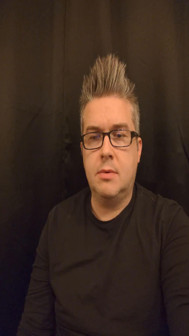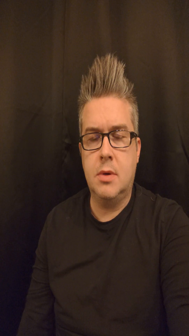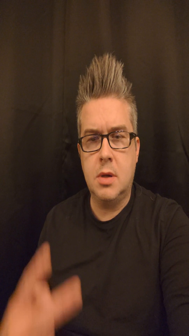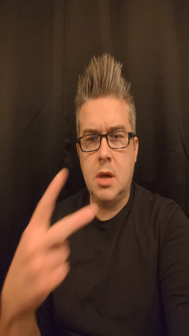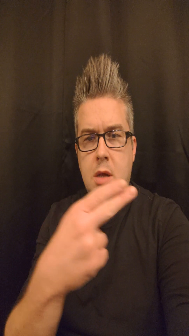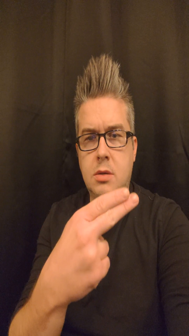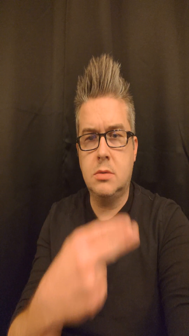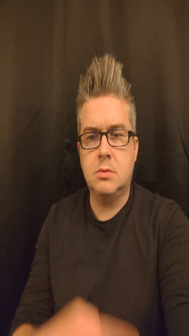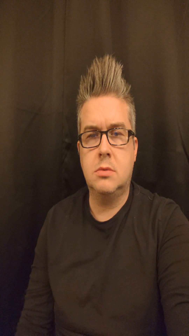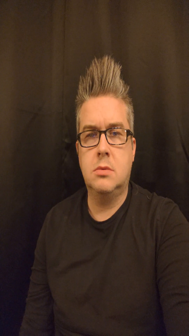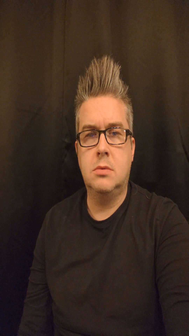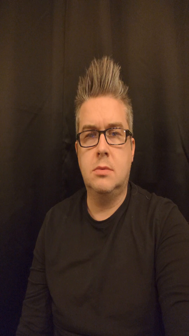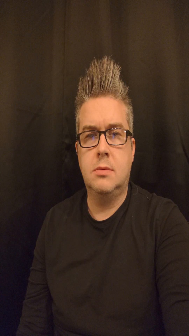cut